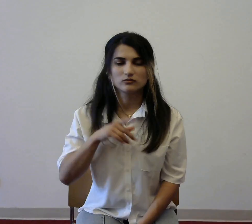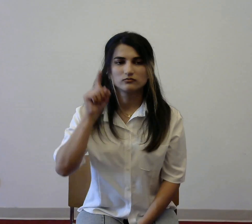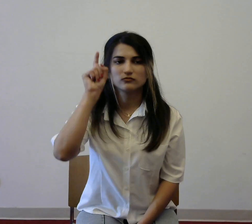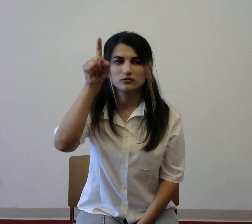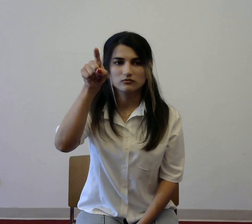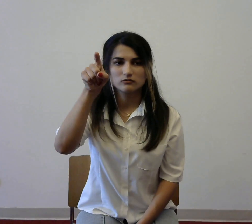ora